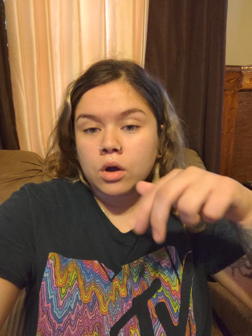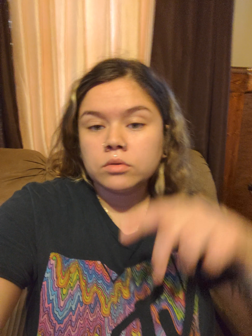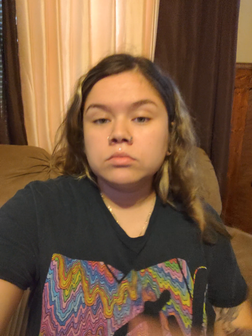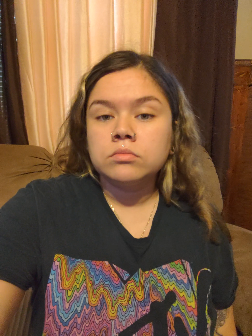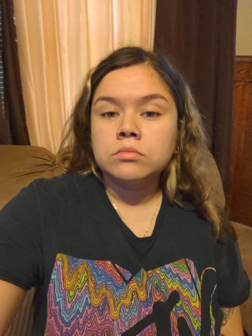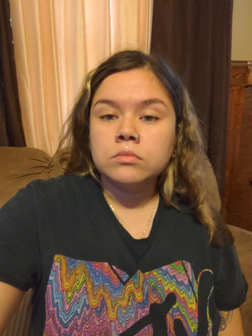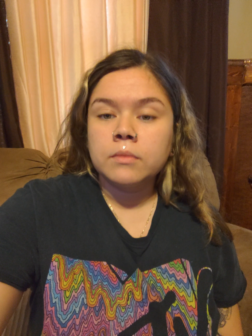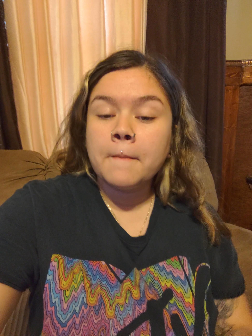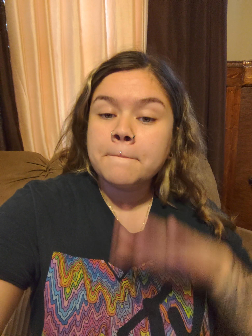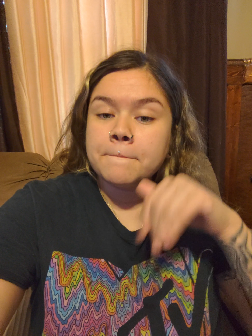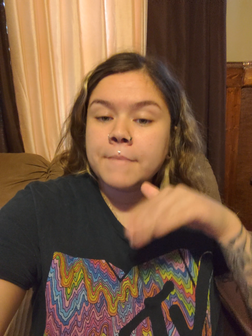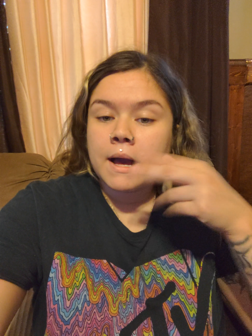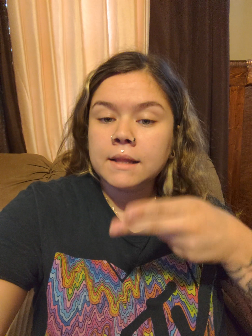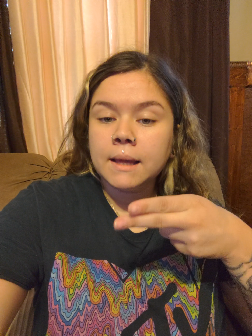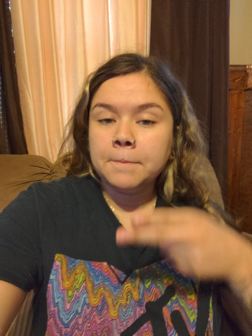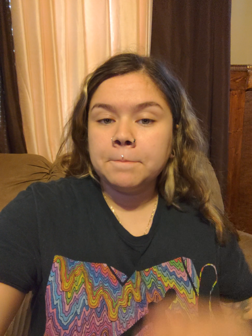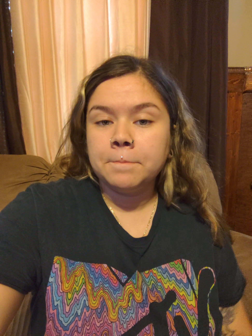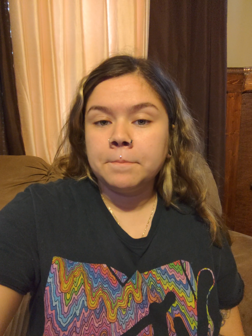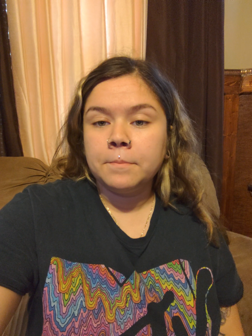pet's name